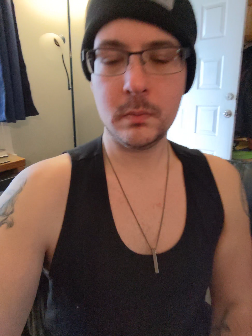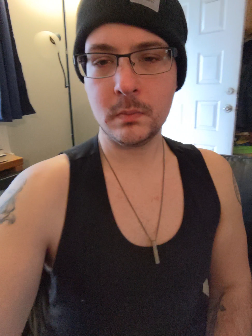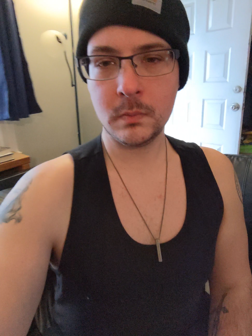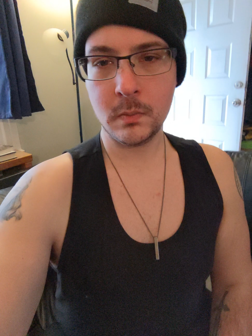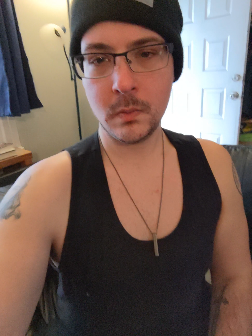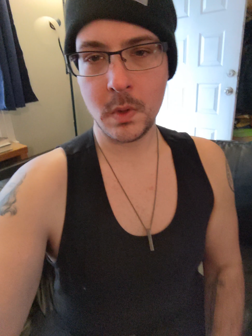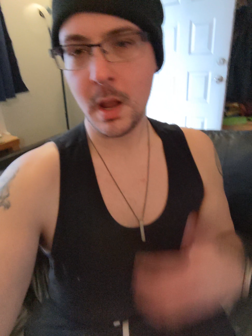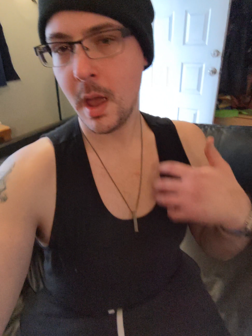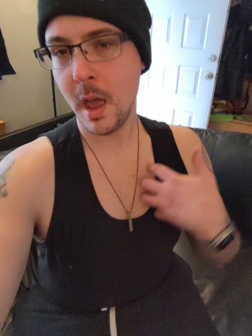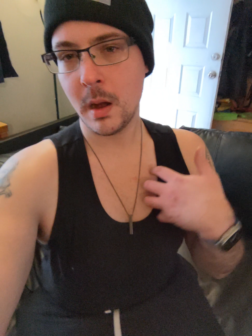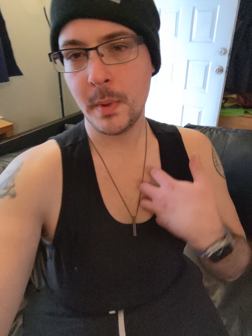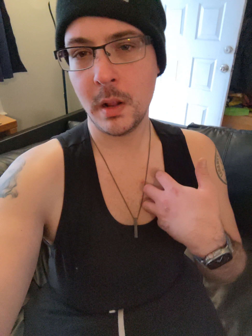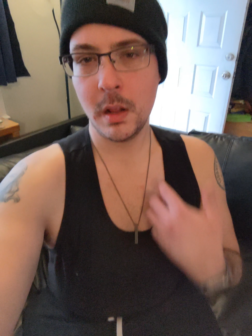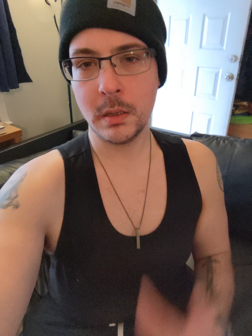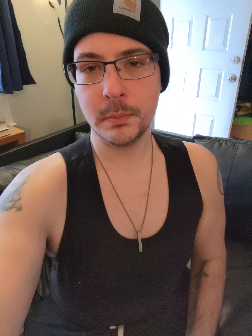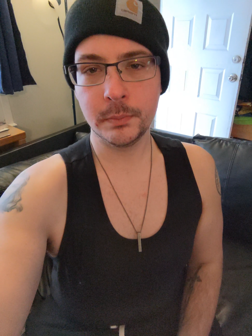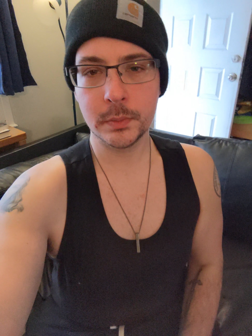animal